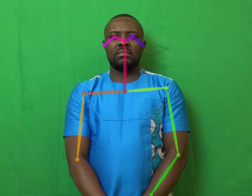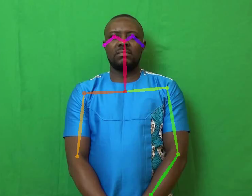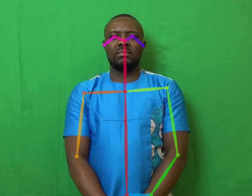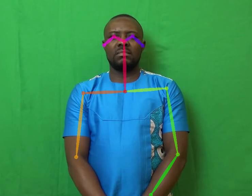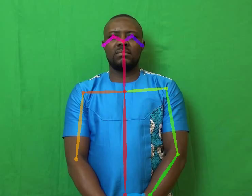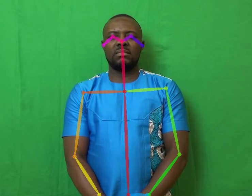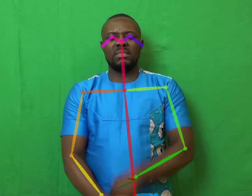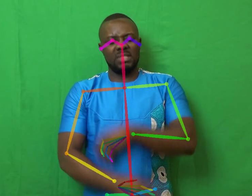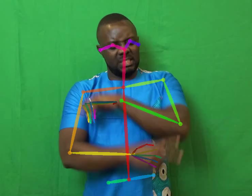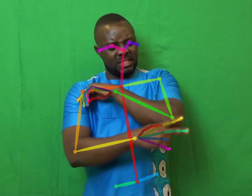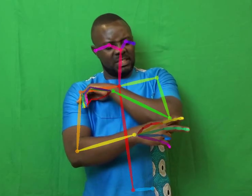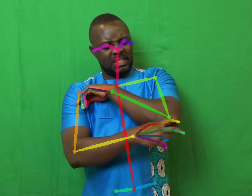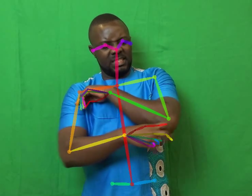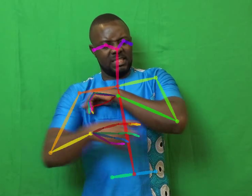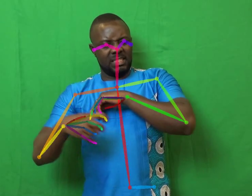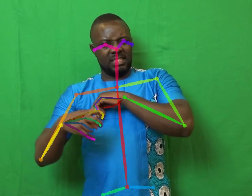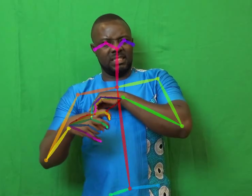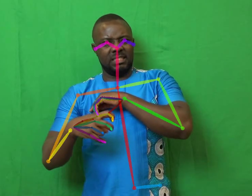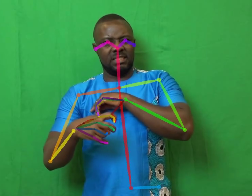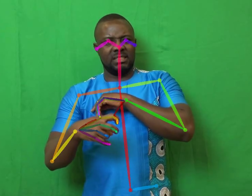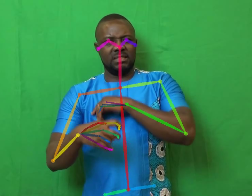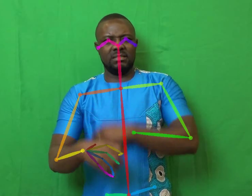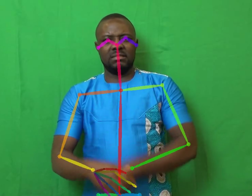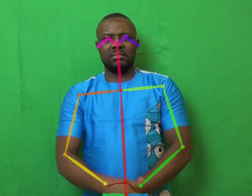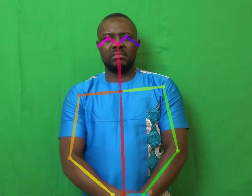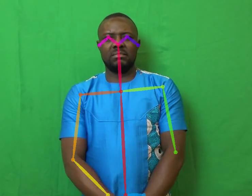steal